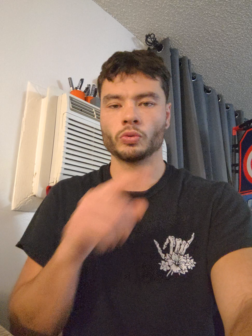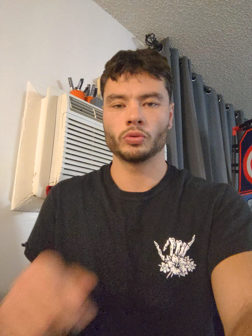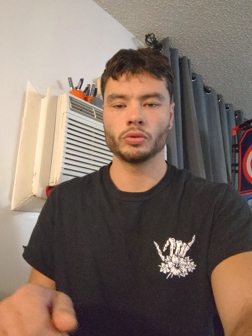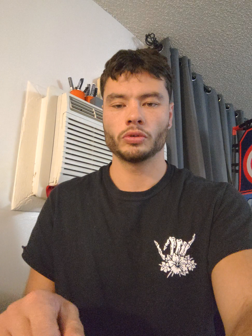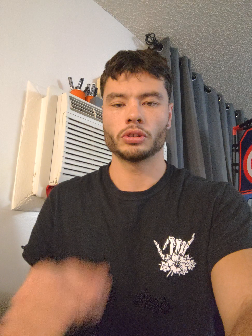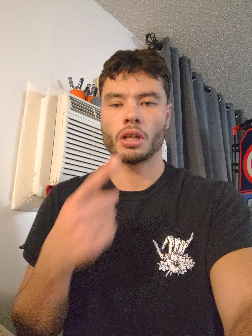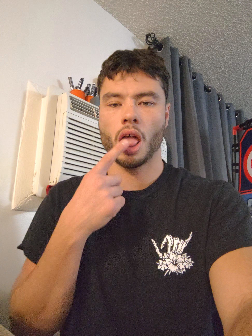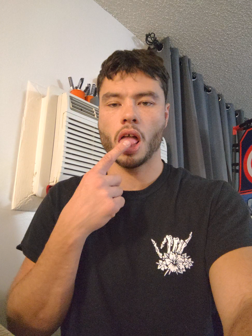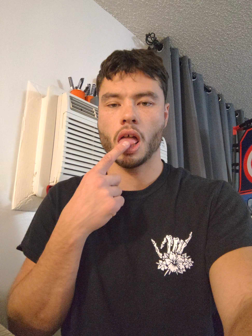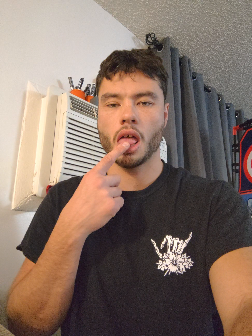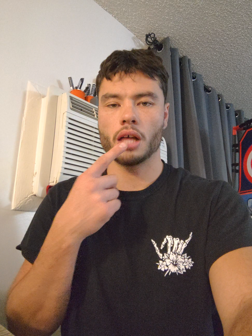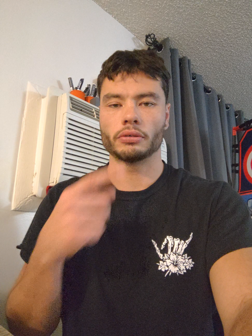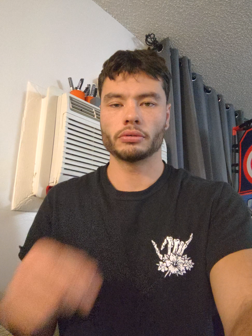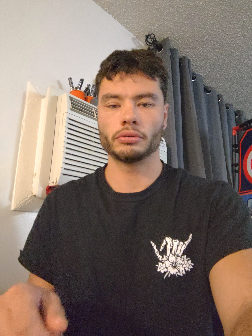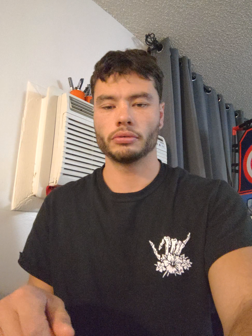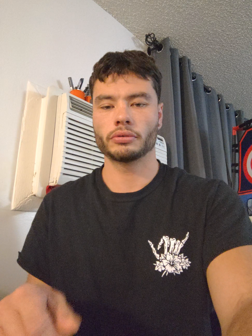tongue